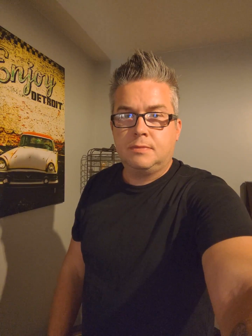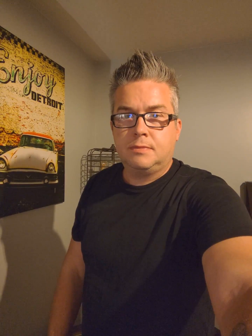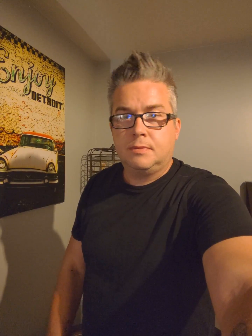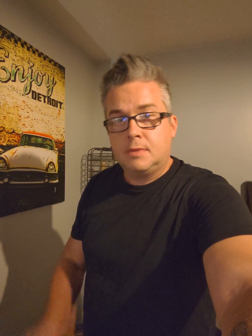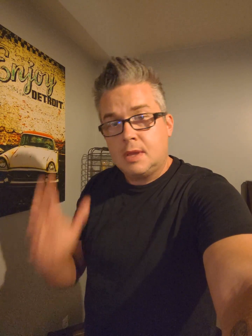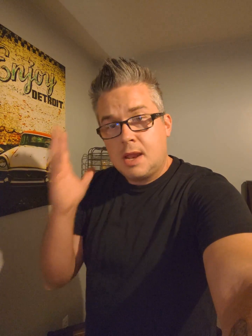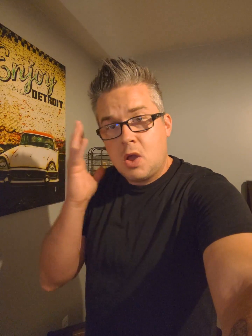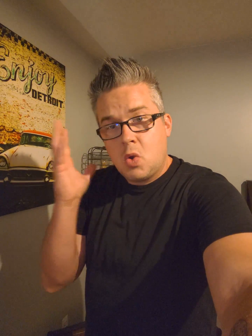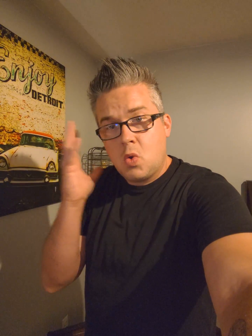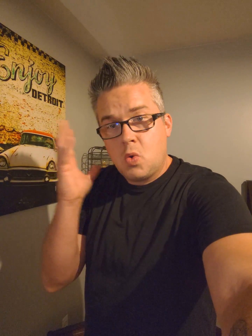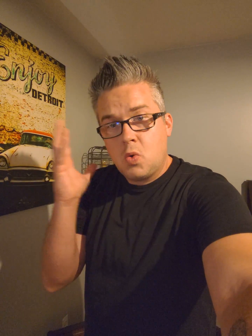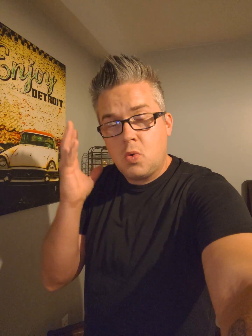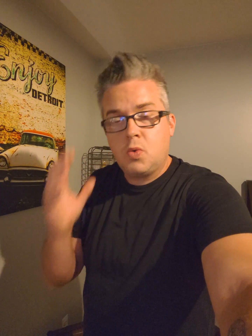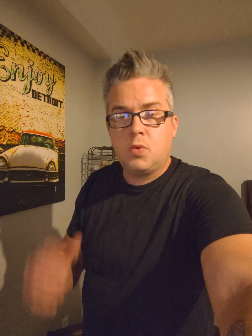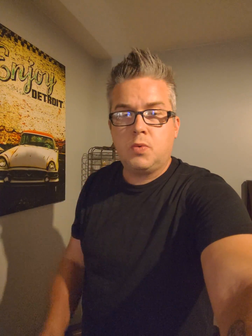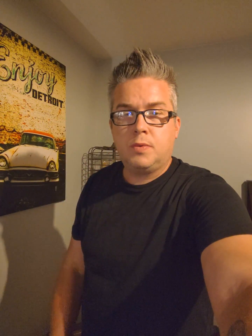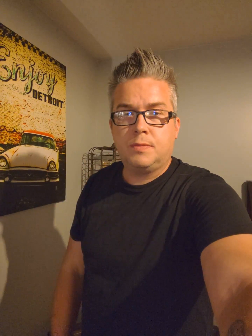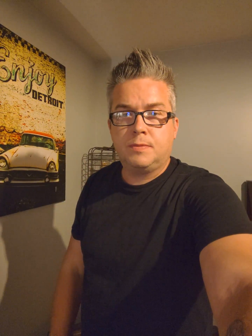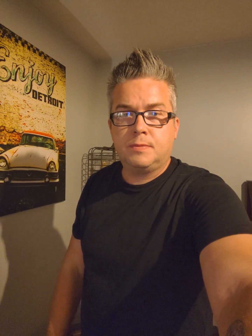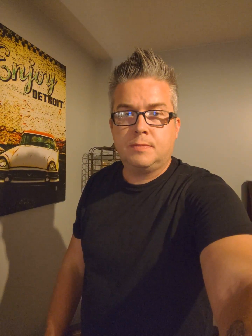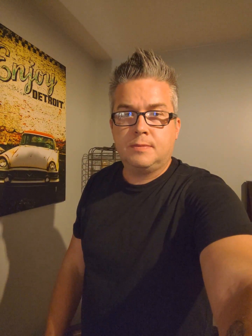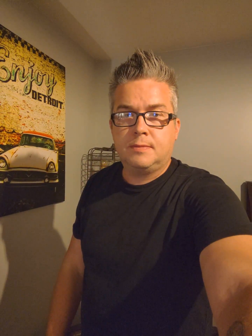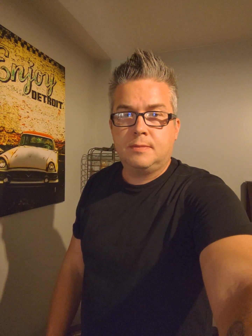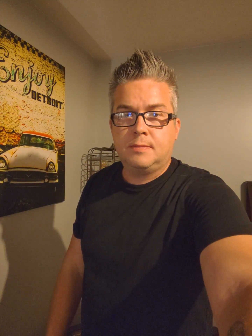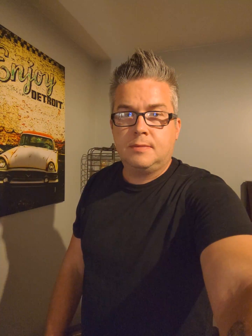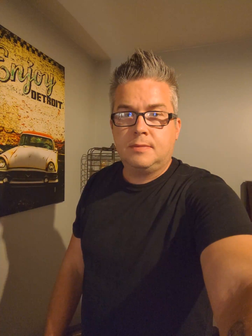pillow